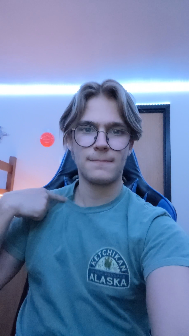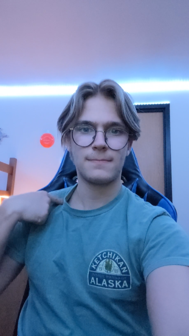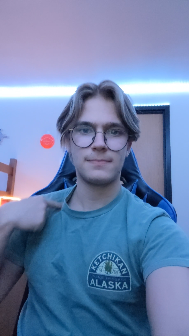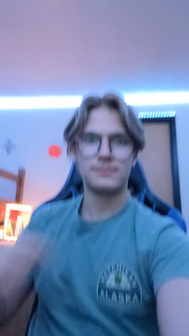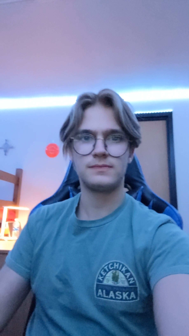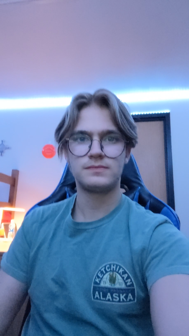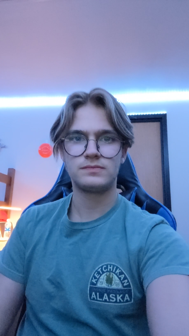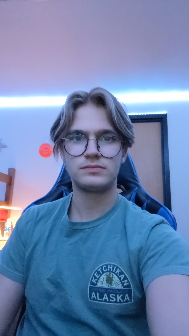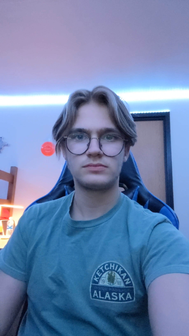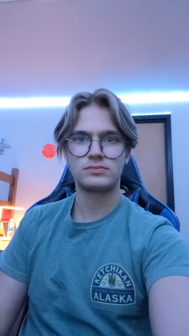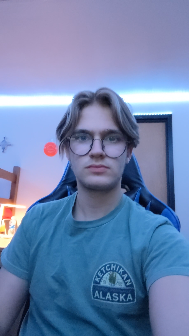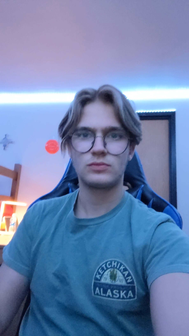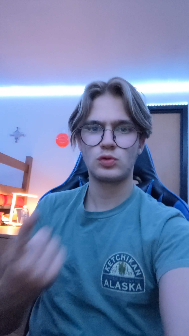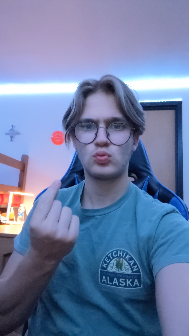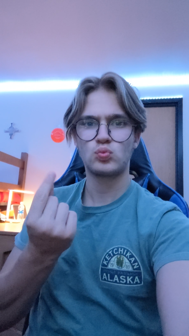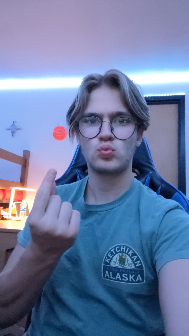do